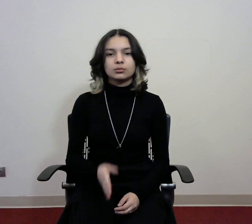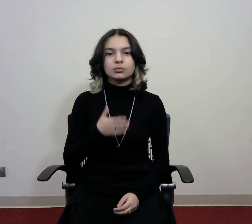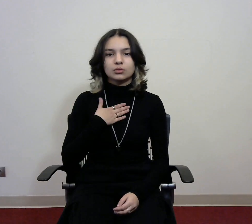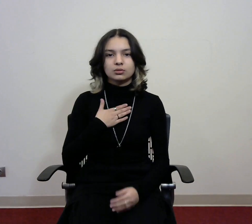mən